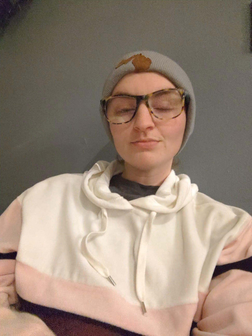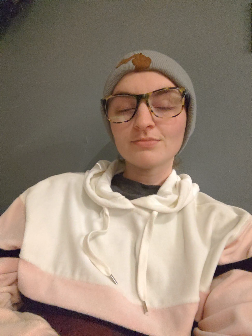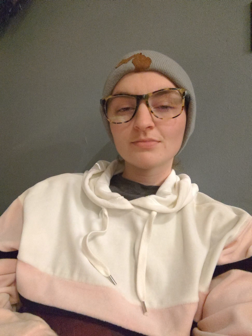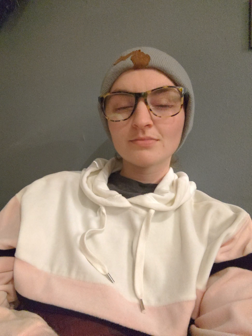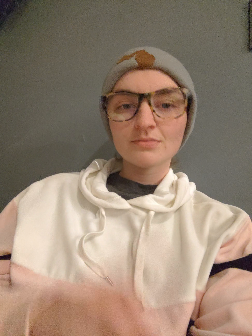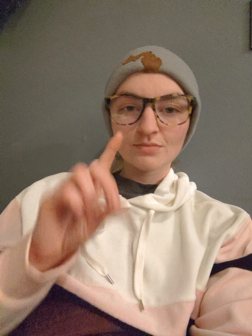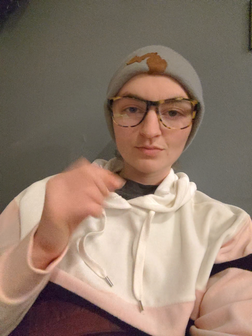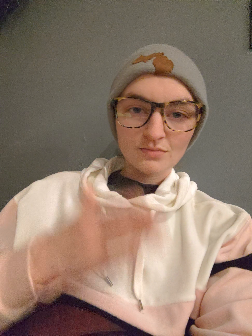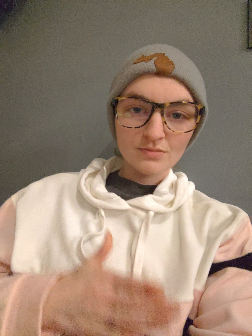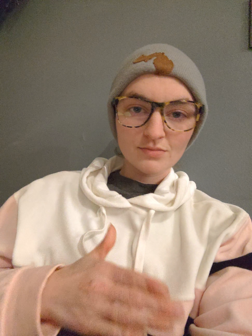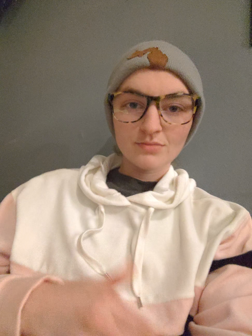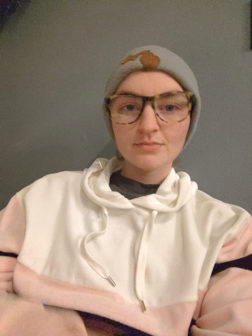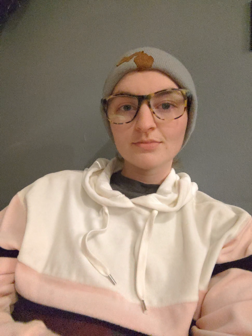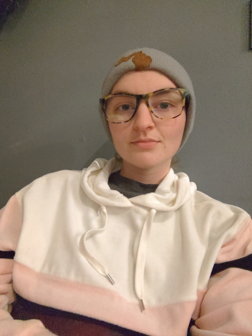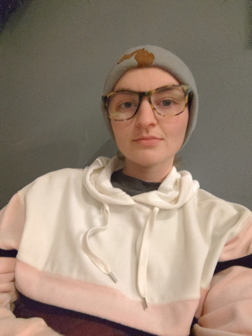dog